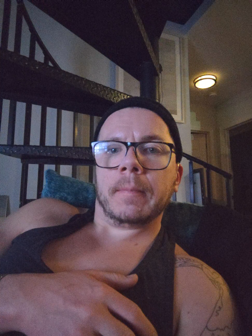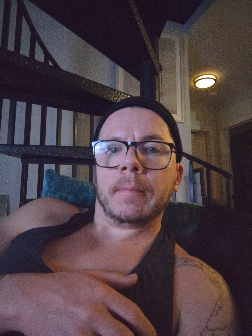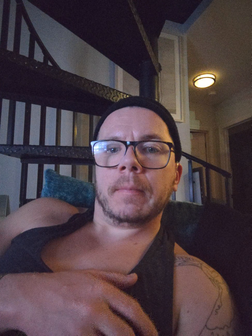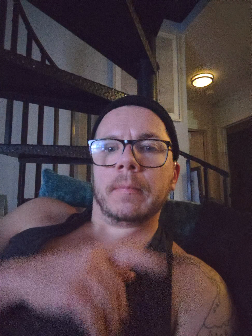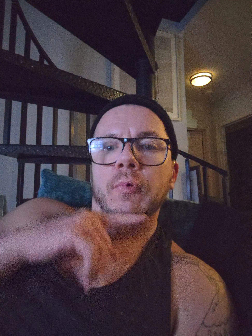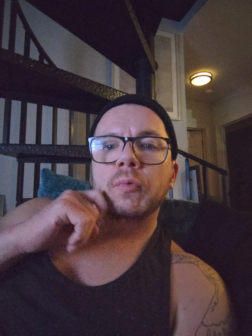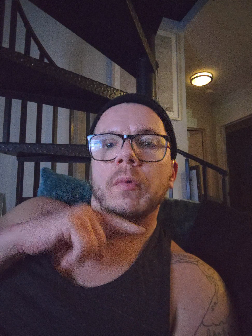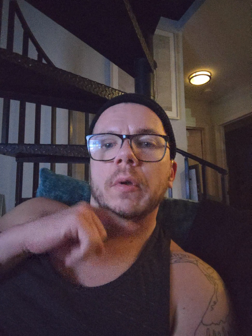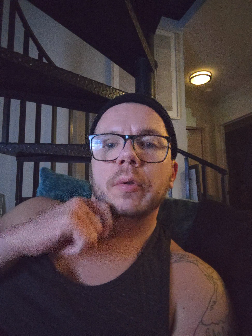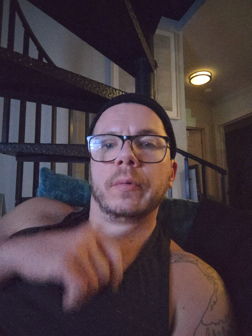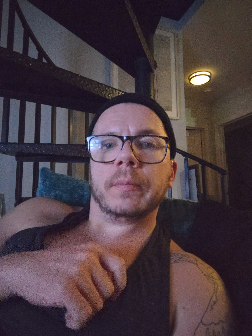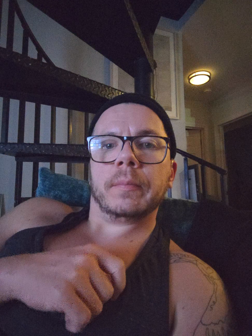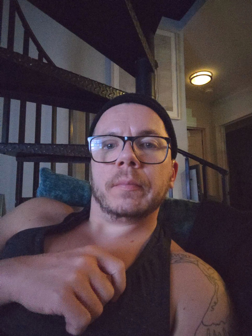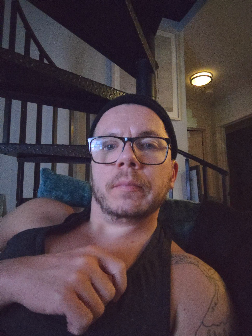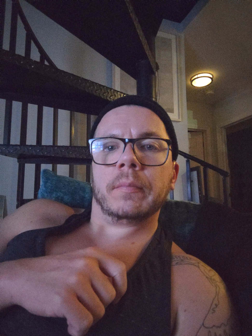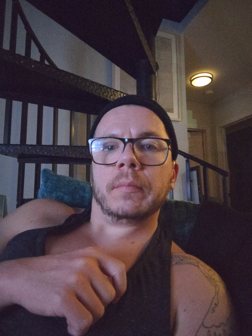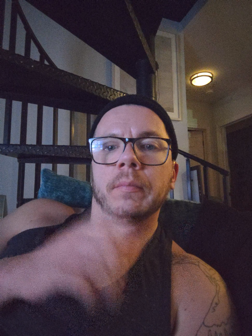dryer